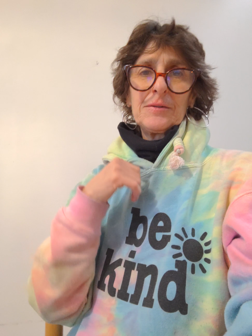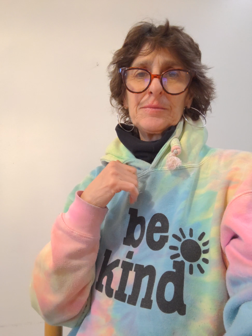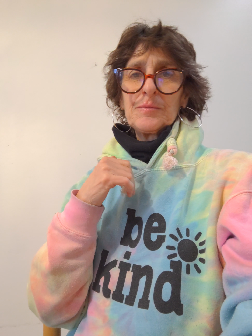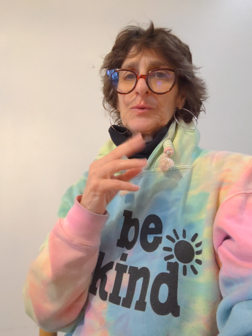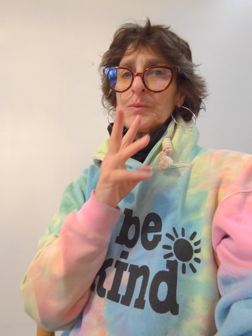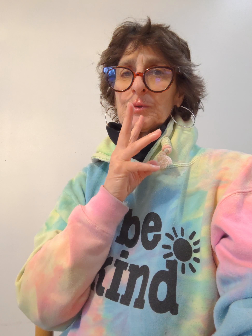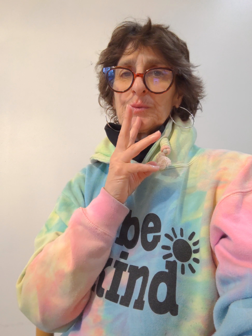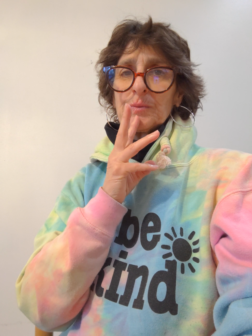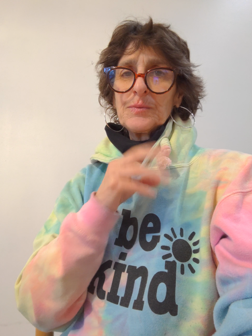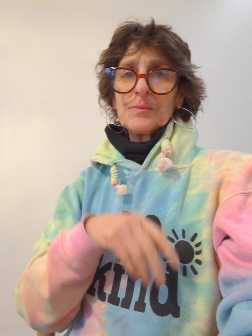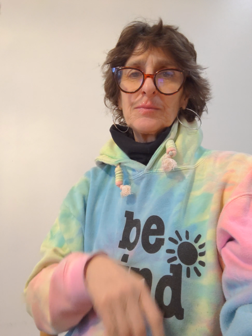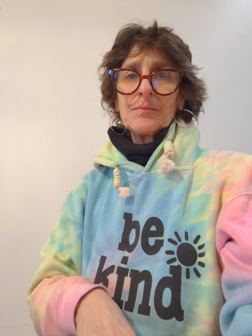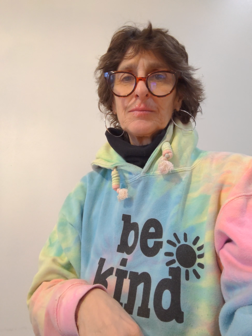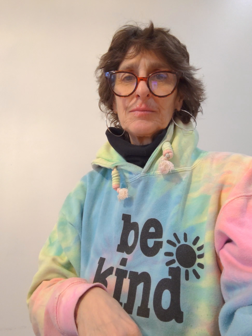water